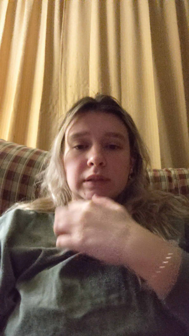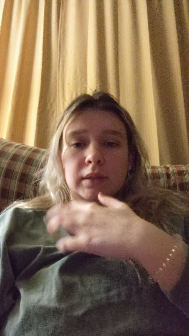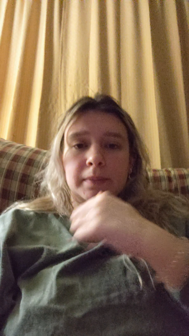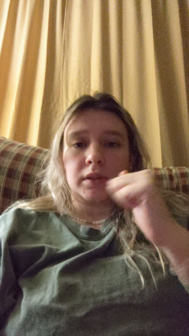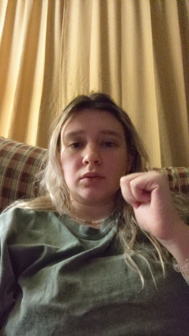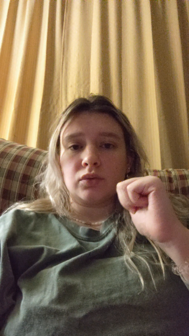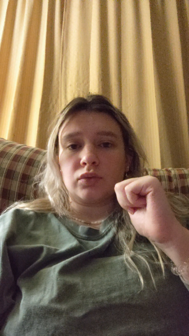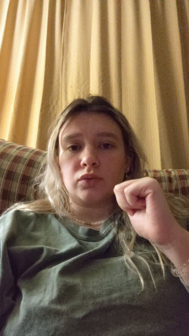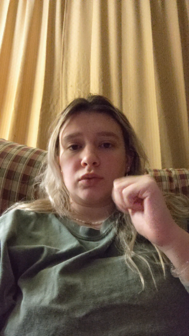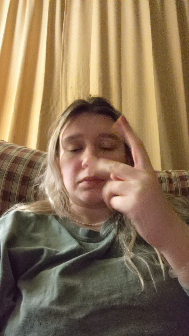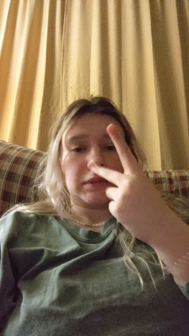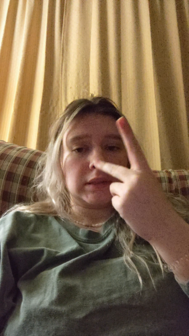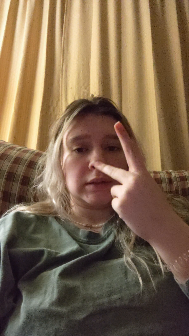penis